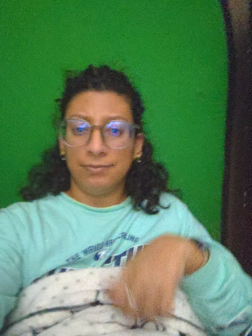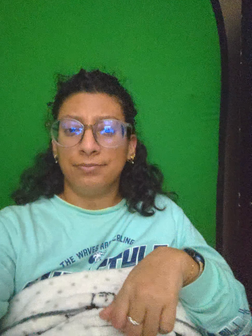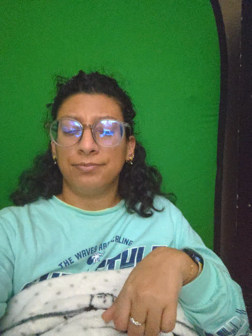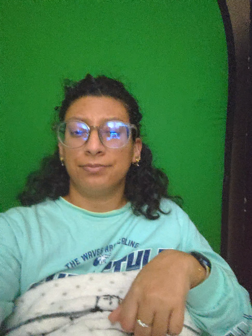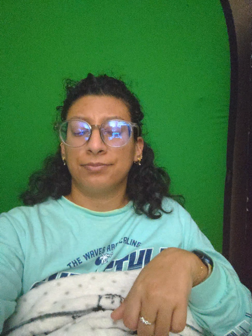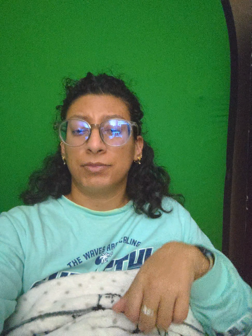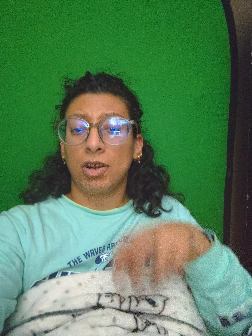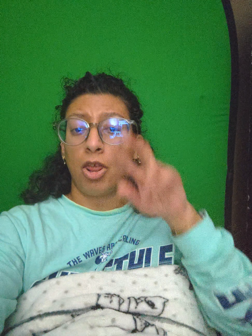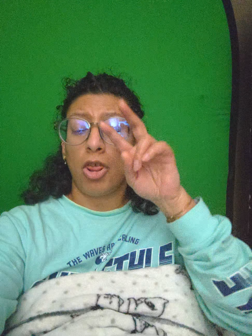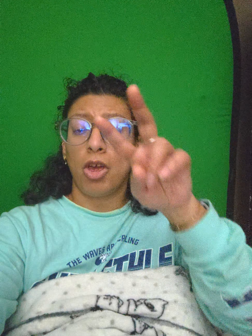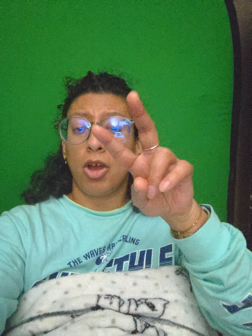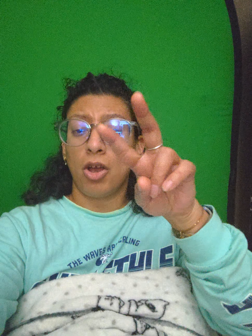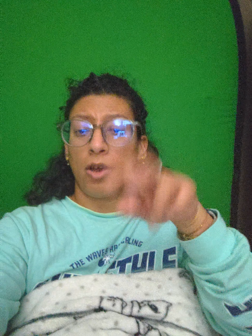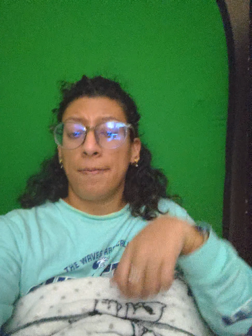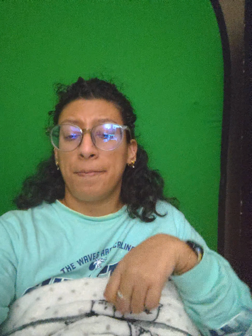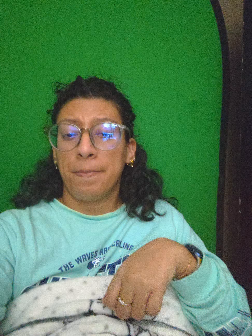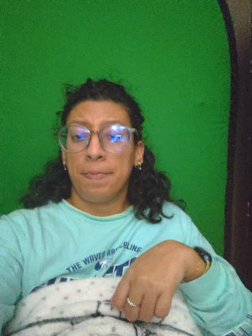look